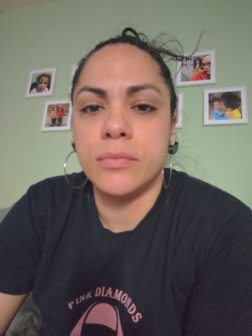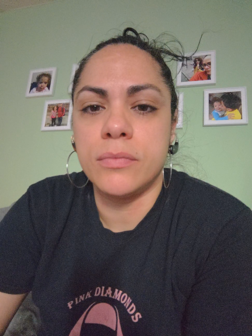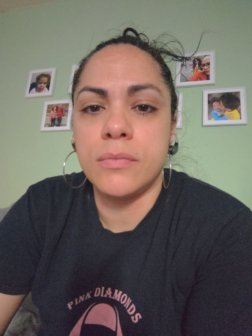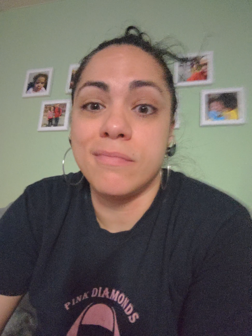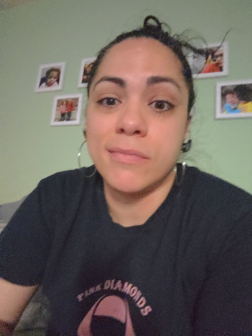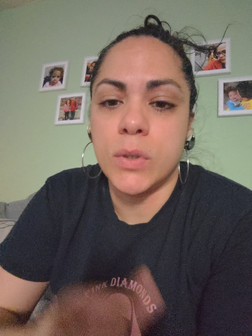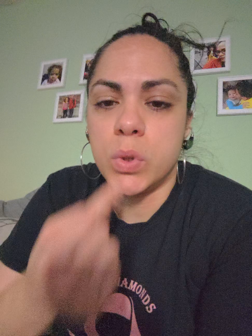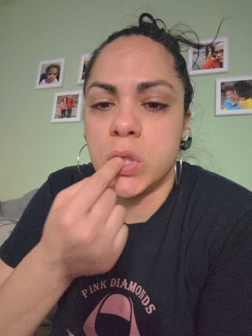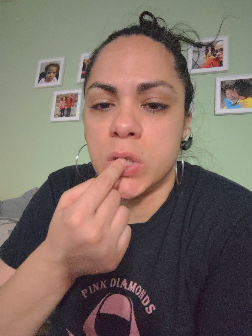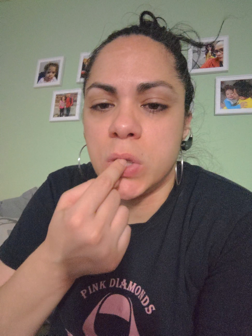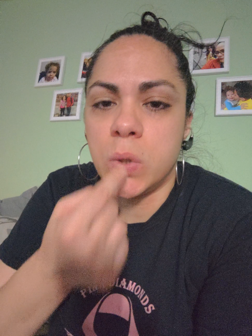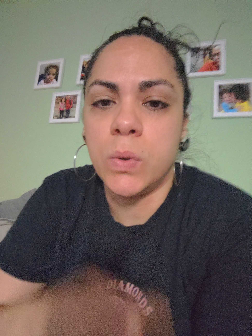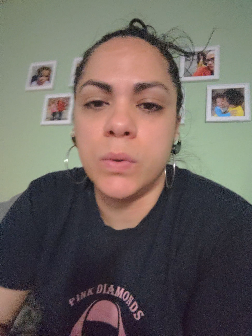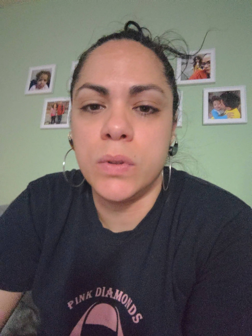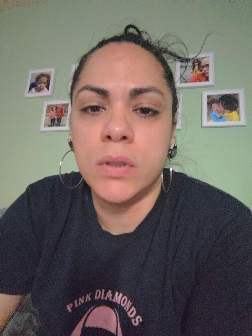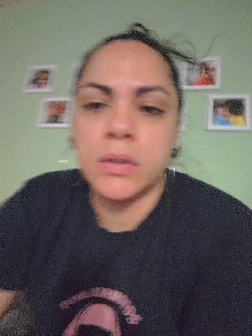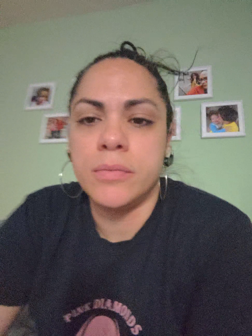tooth